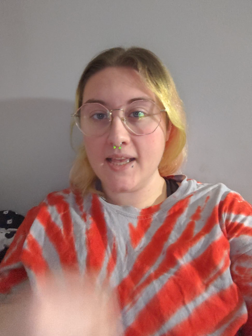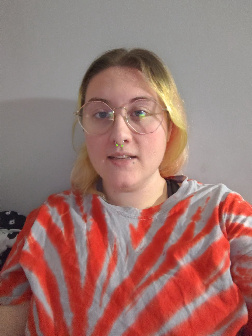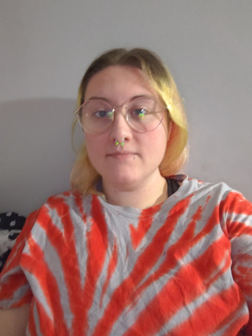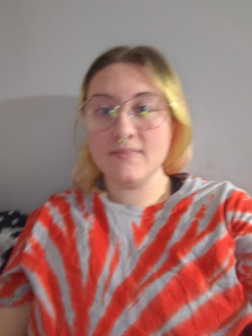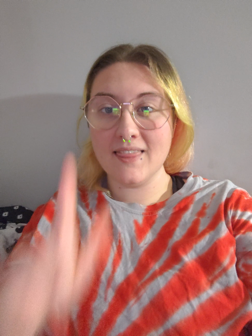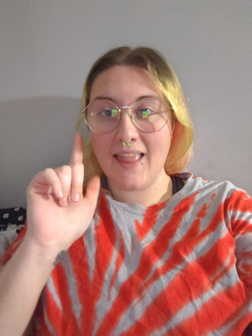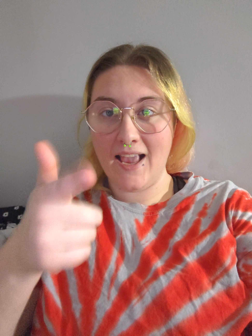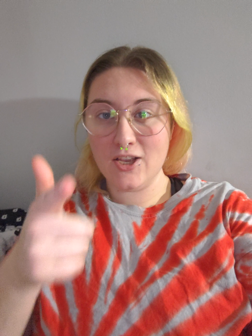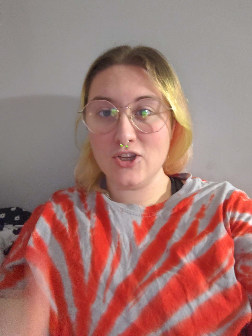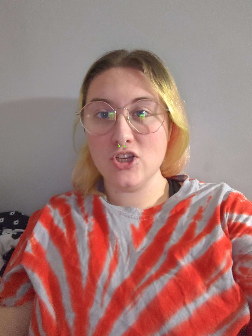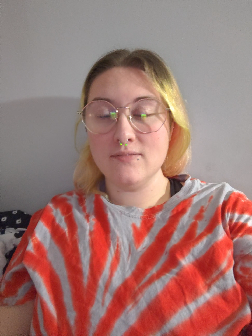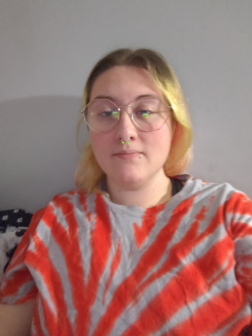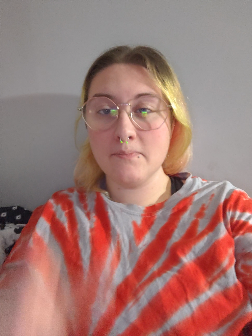later